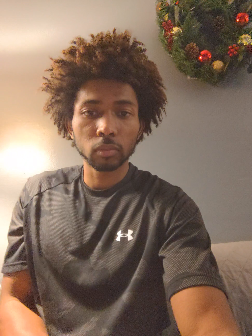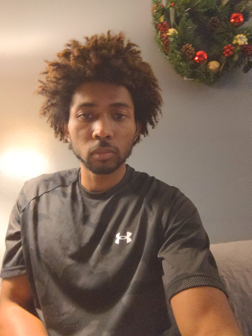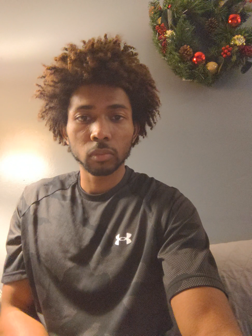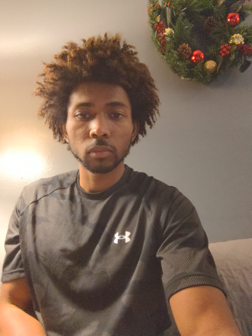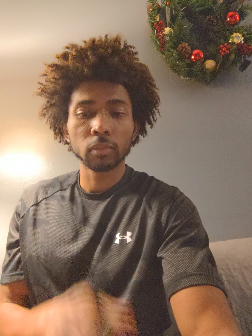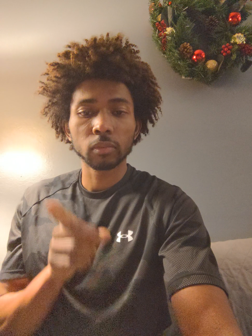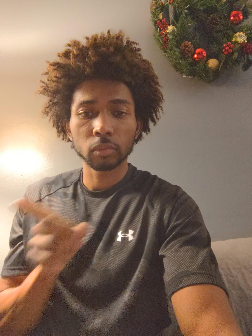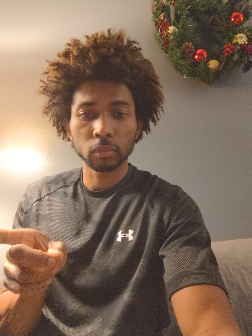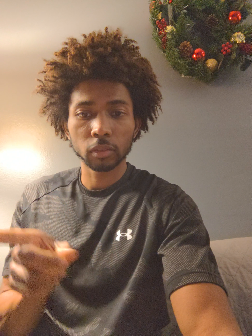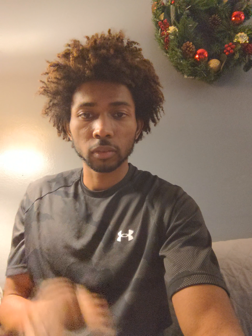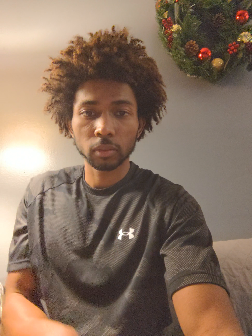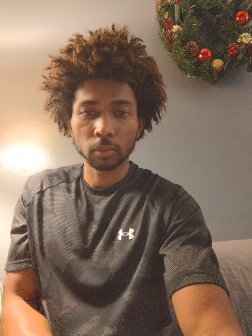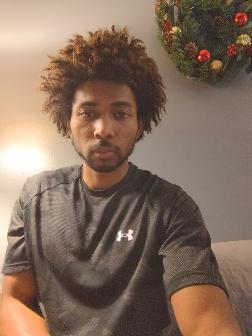he/she/it